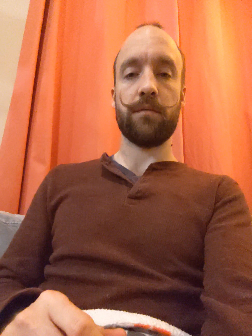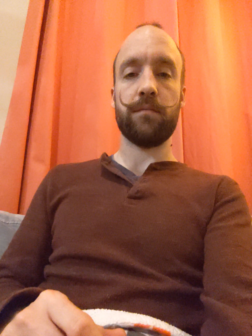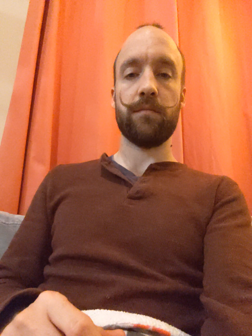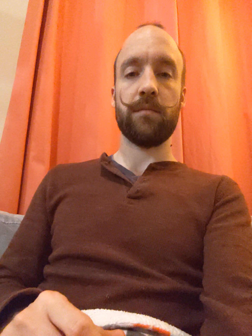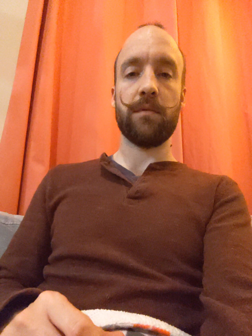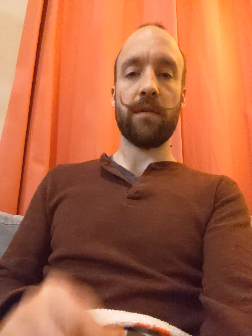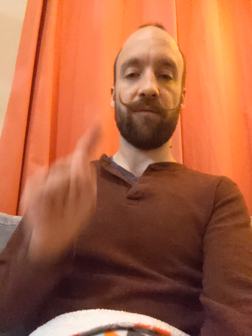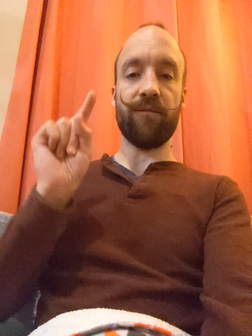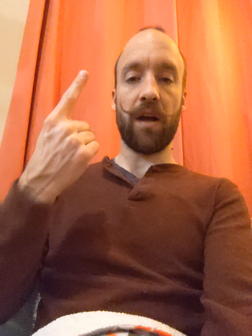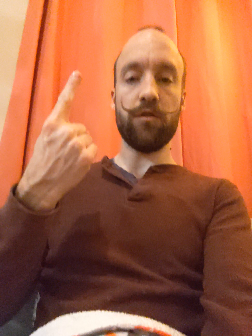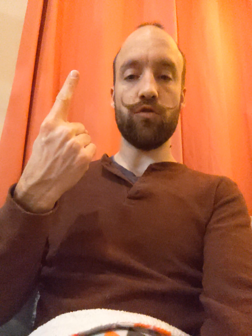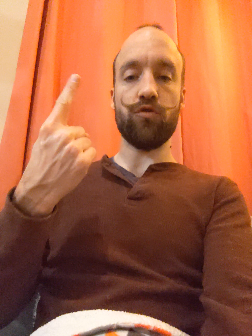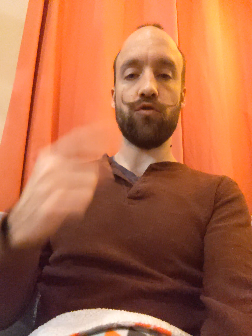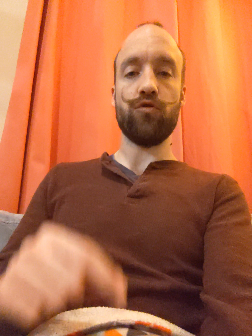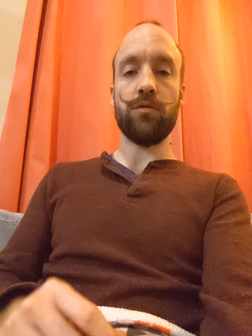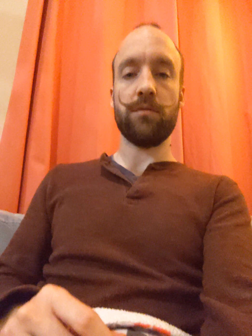first